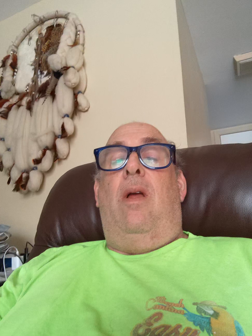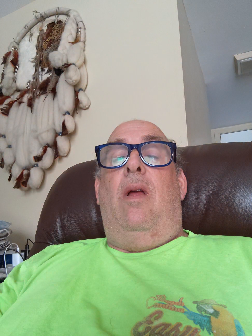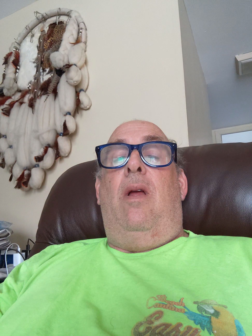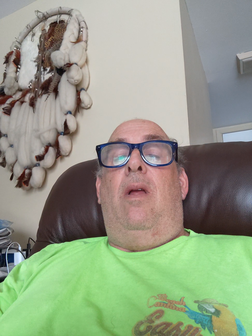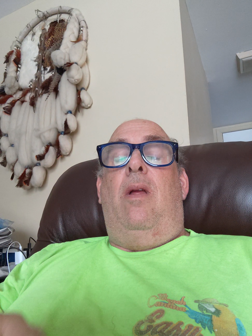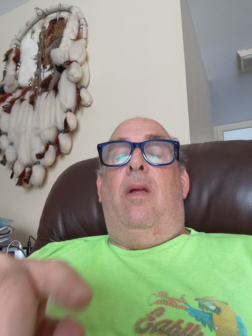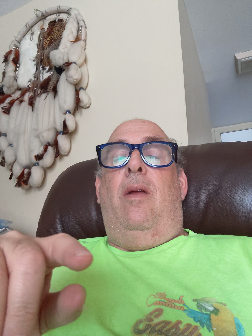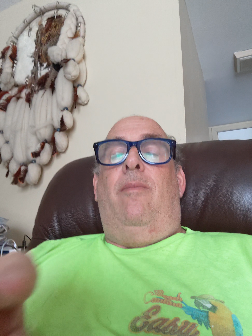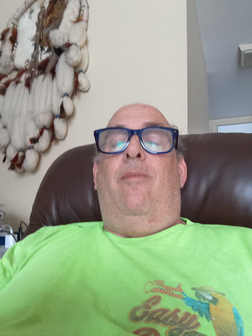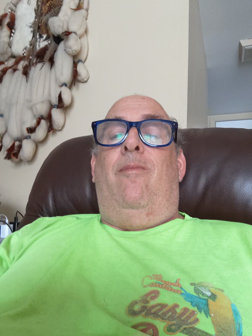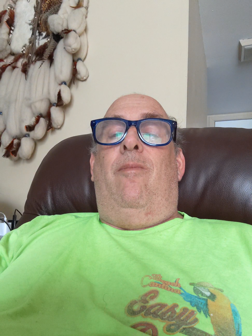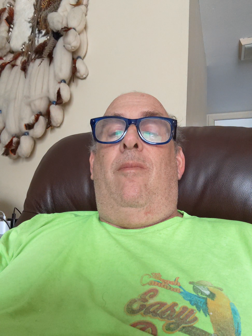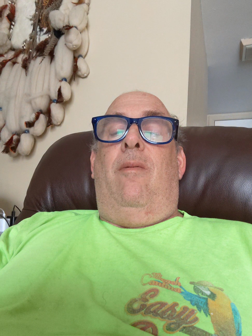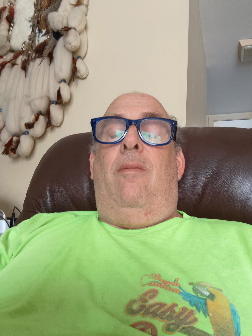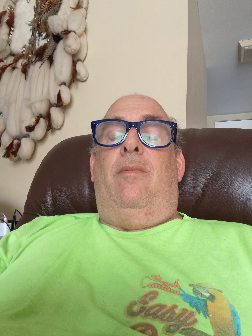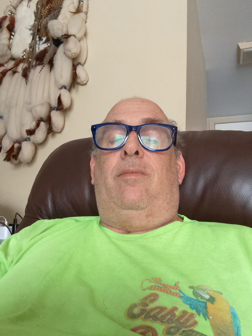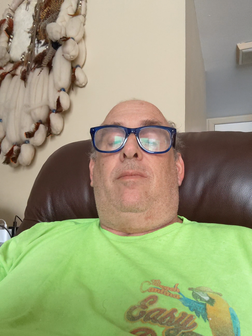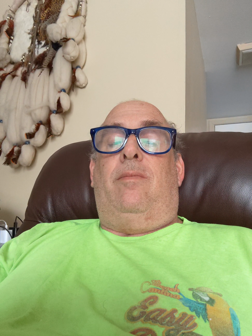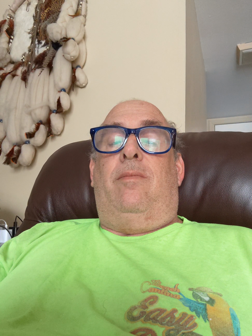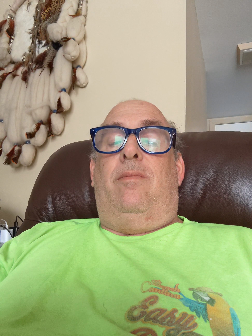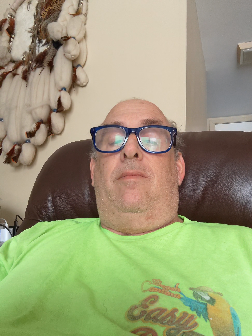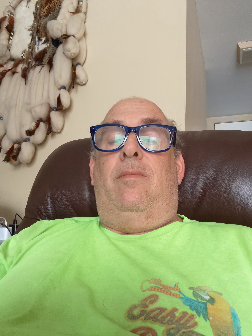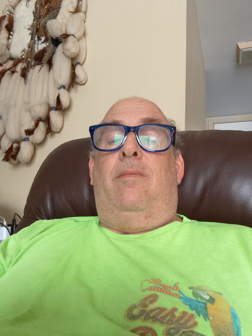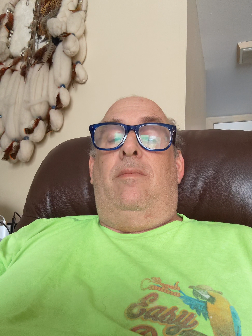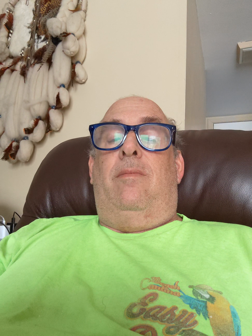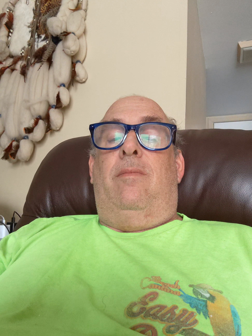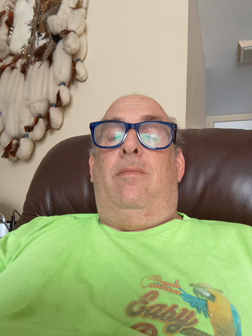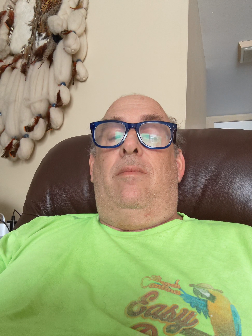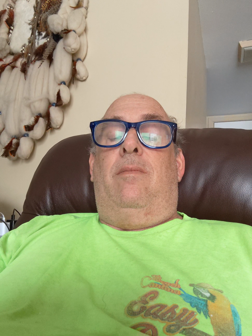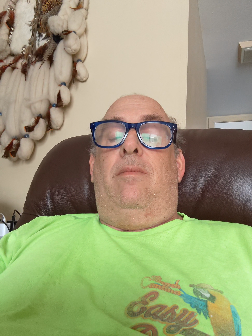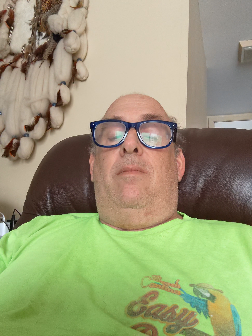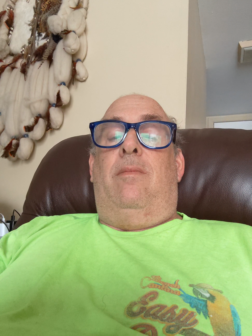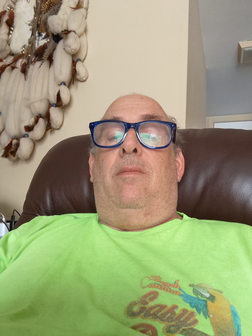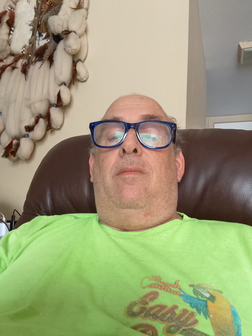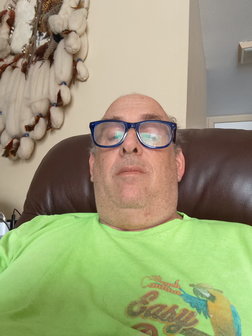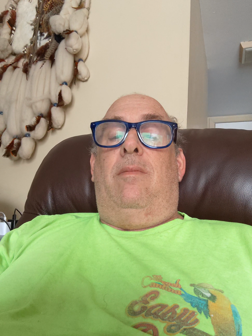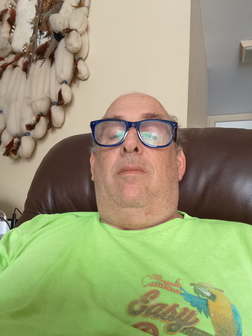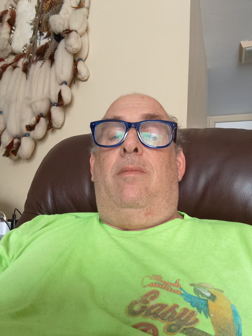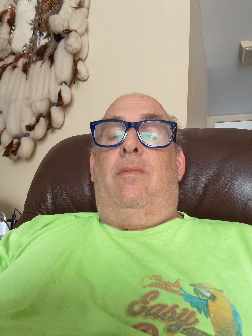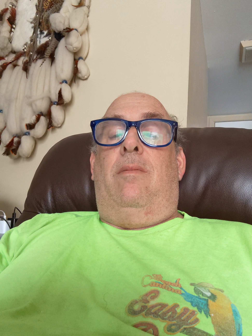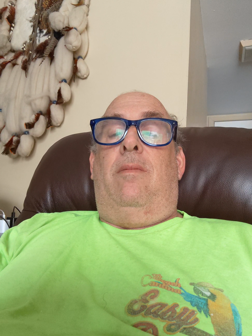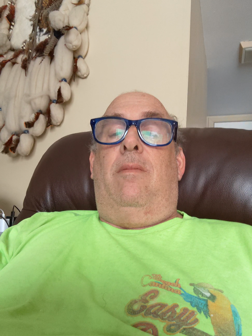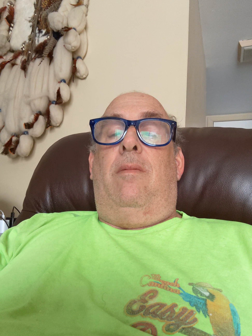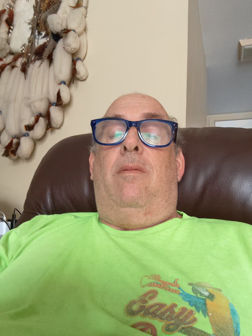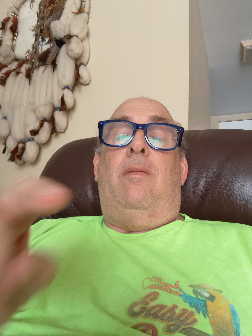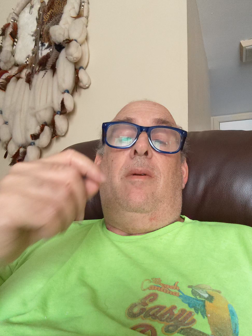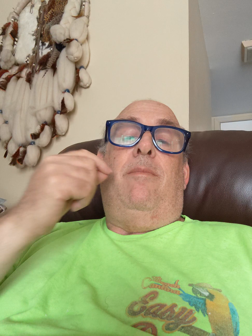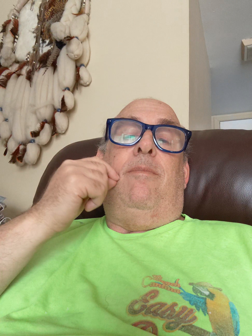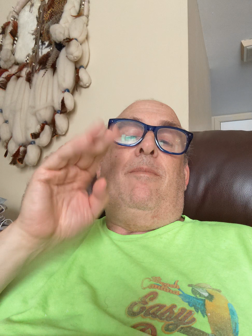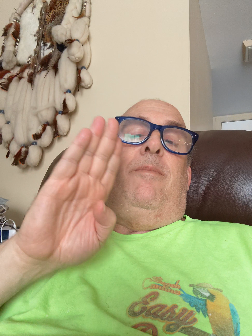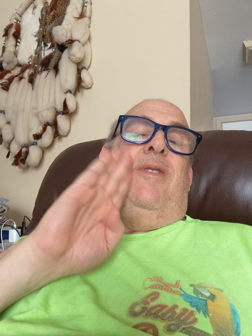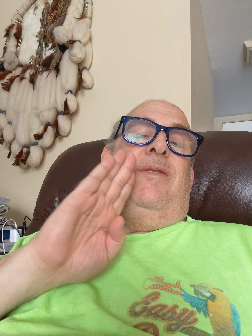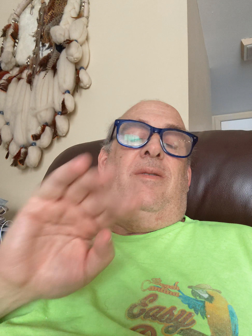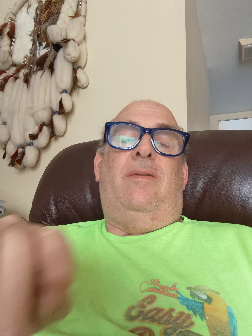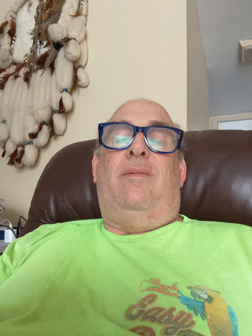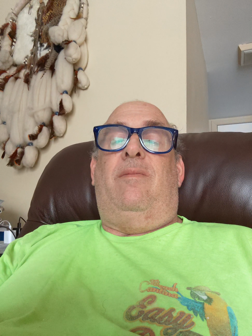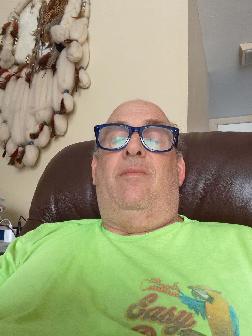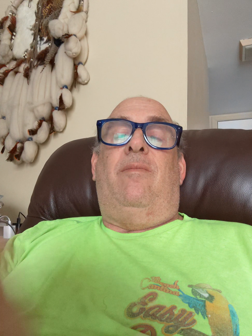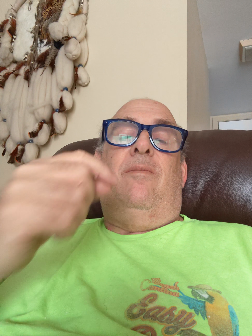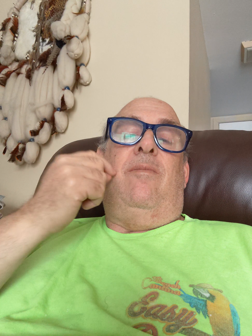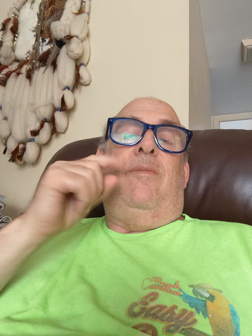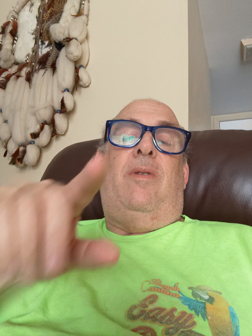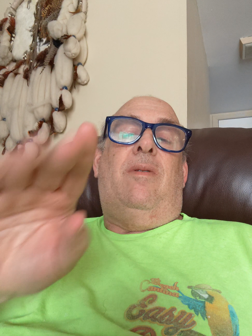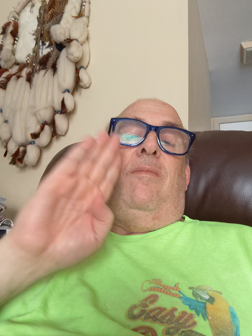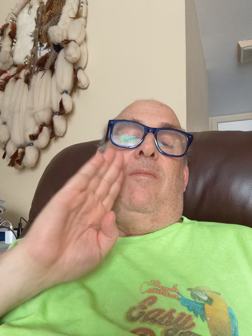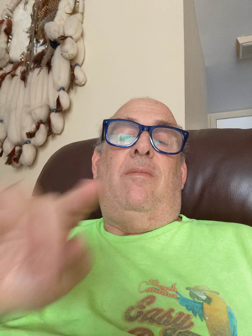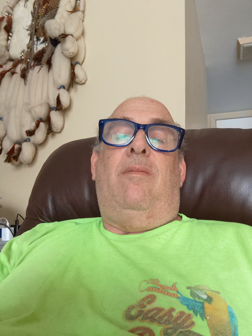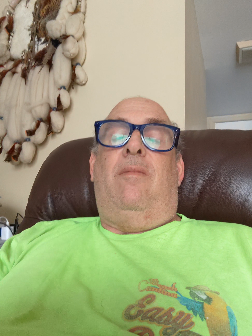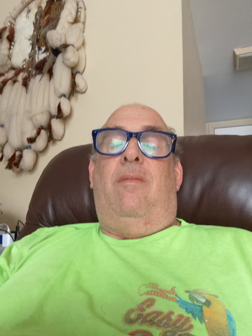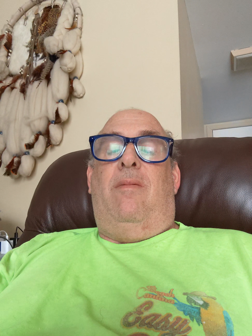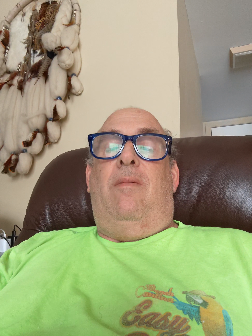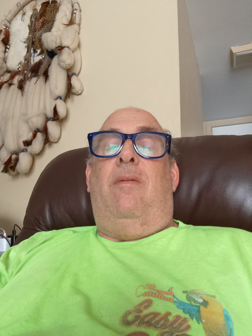bee